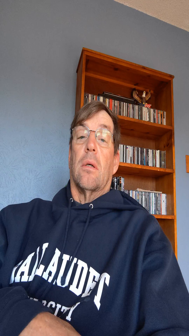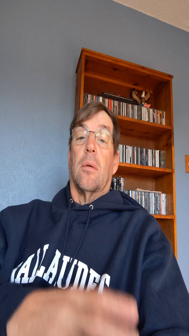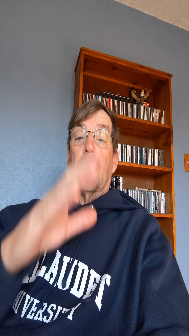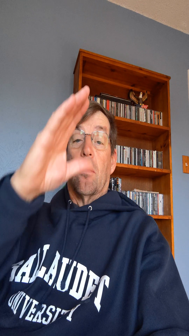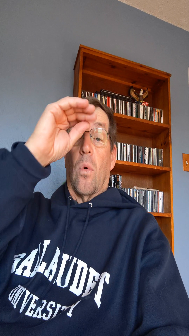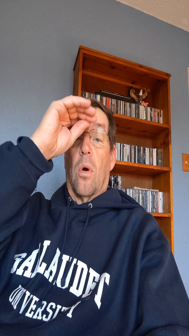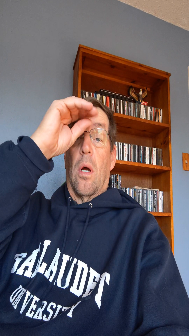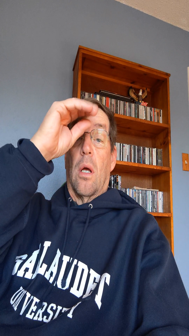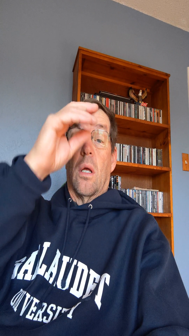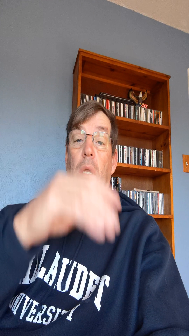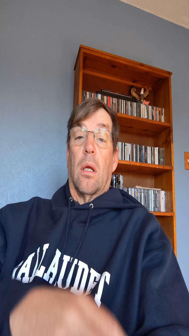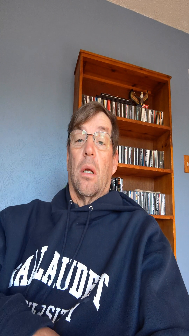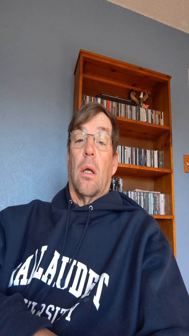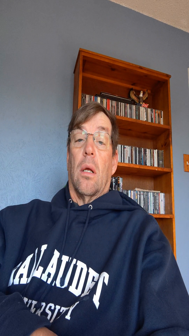boy